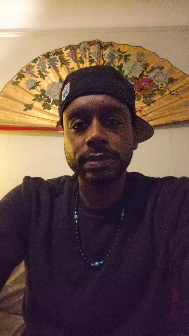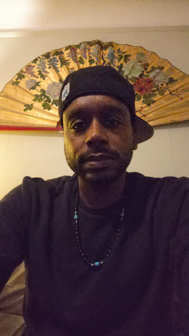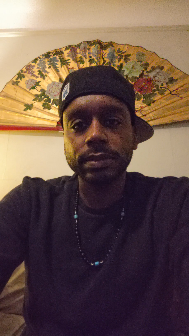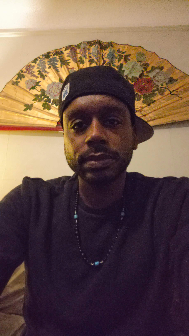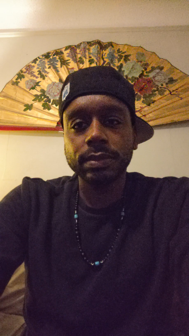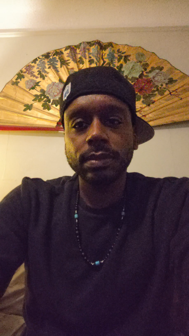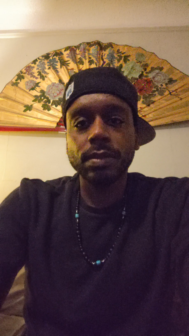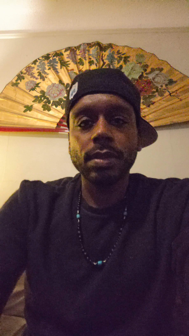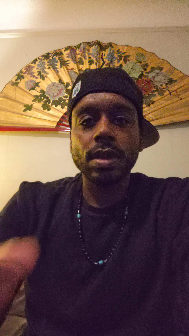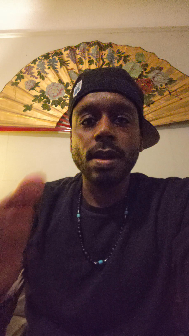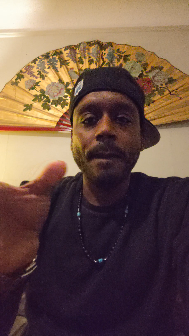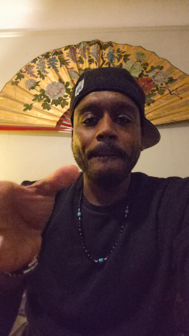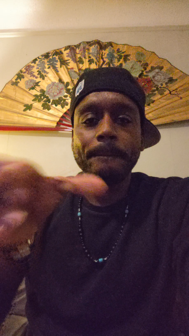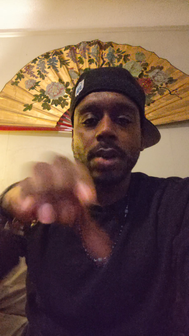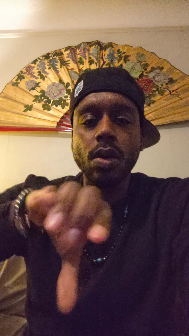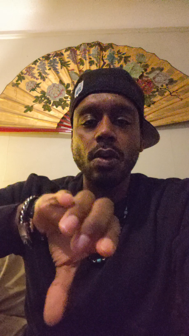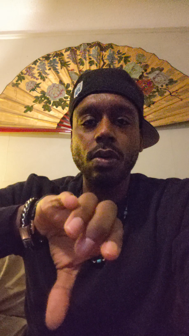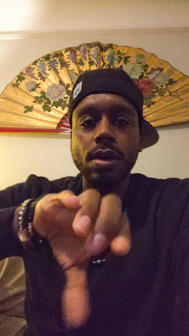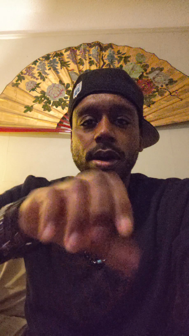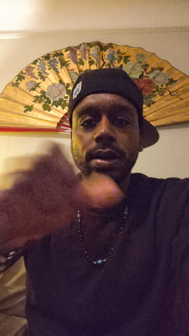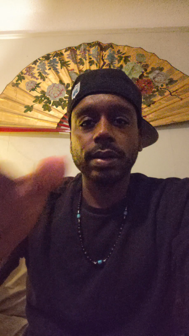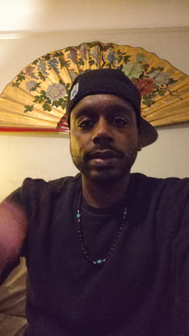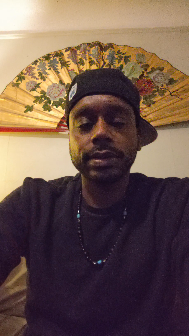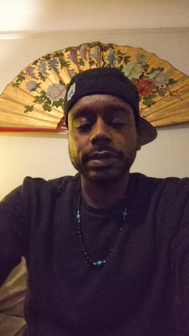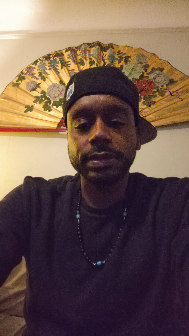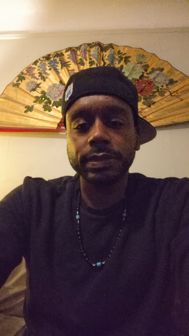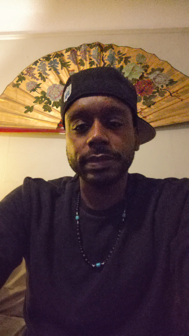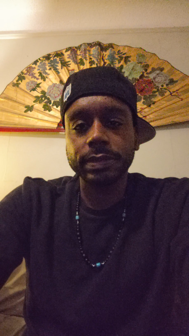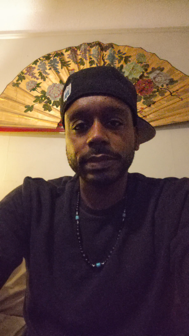pour